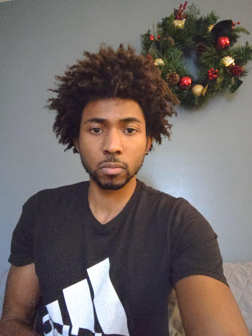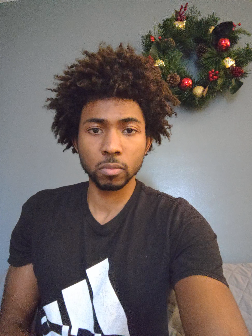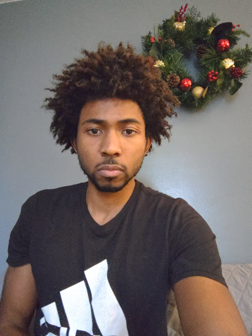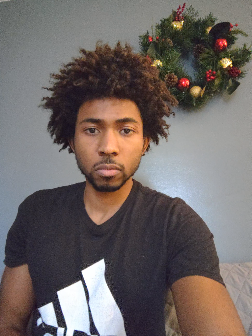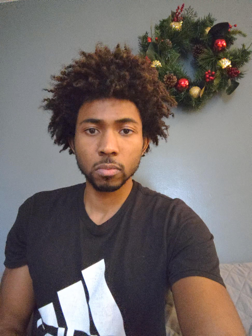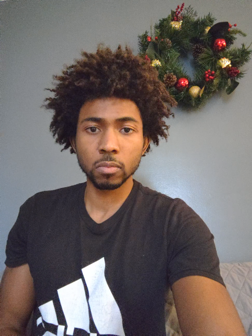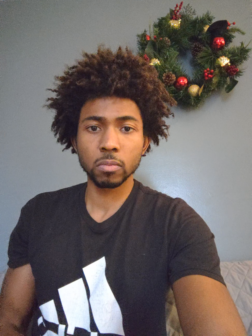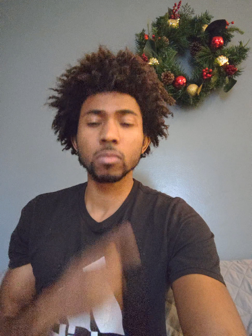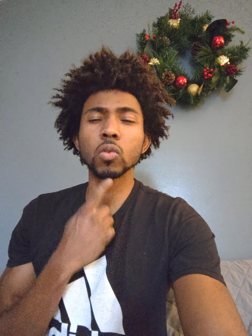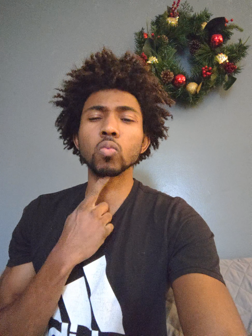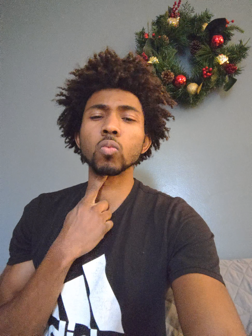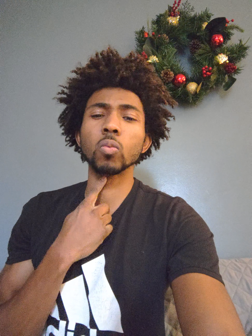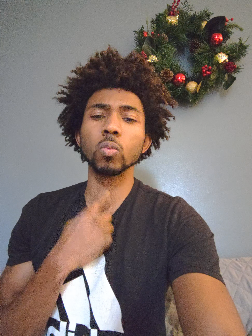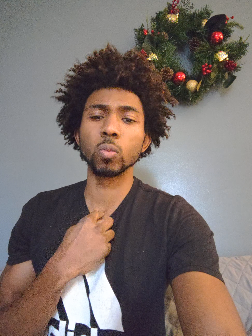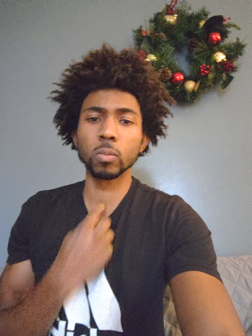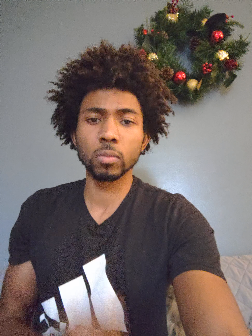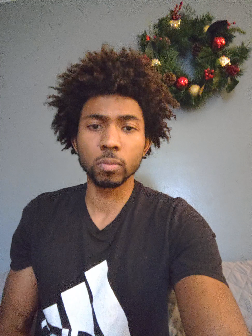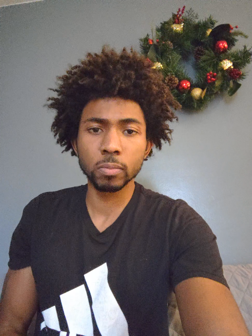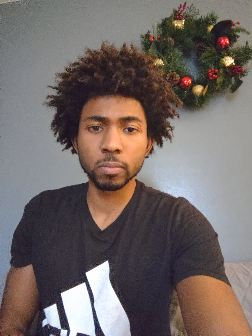thirsty